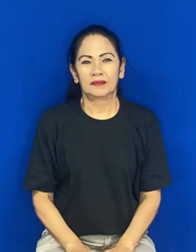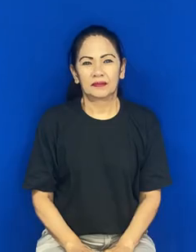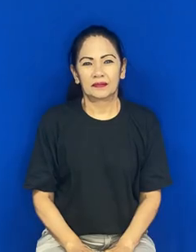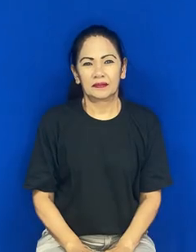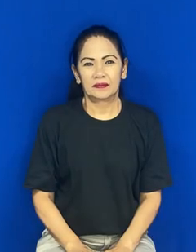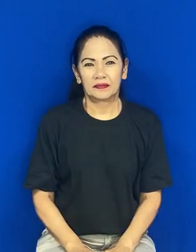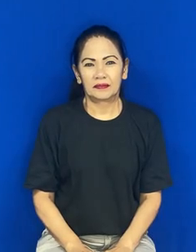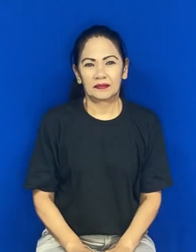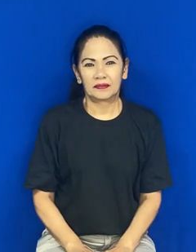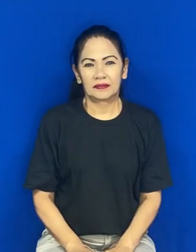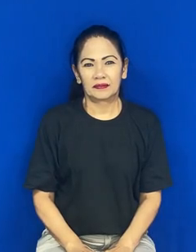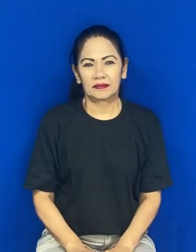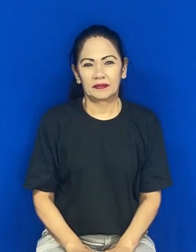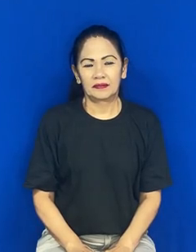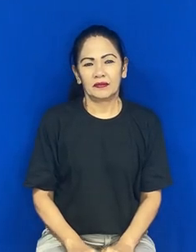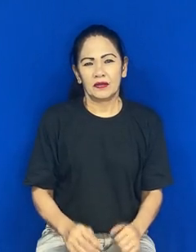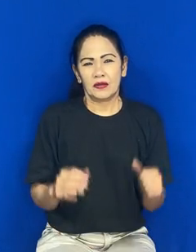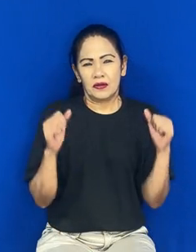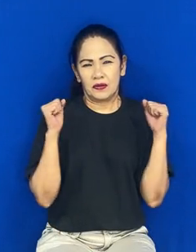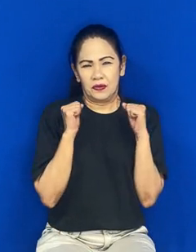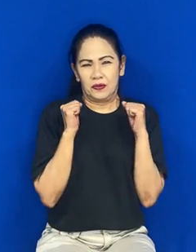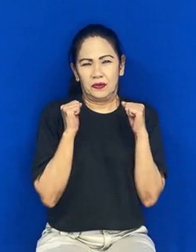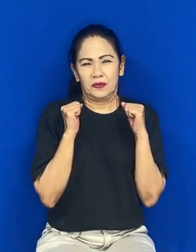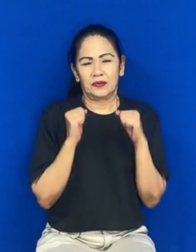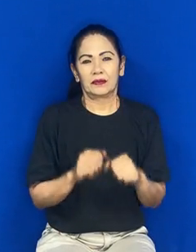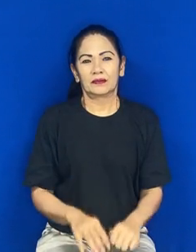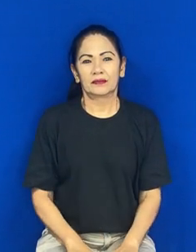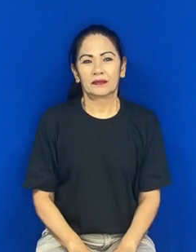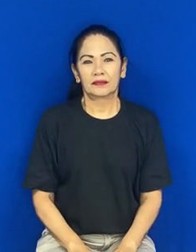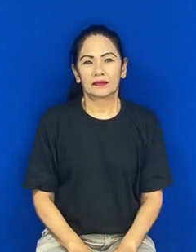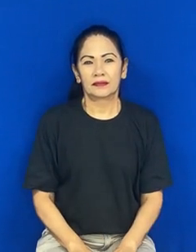cold